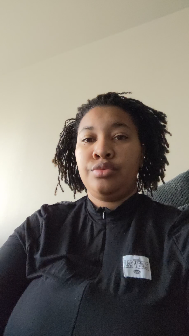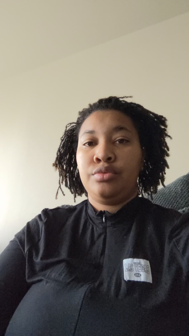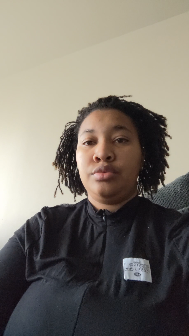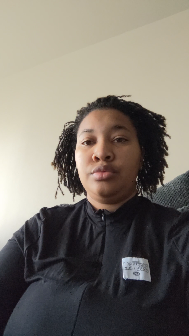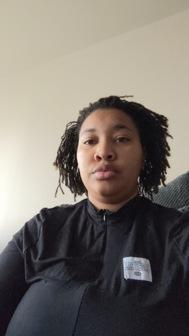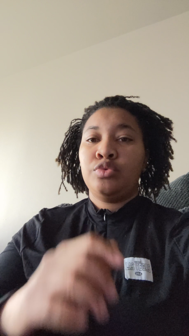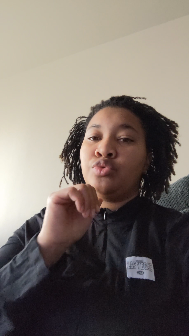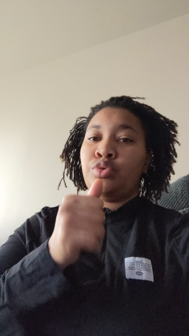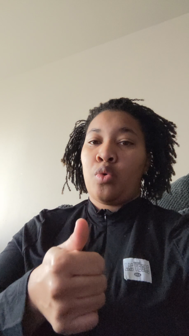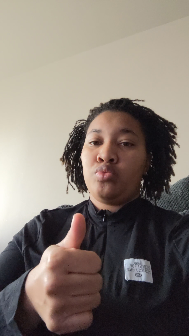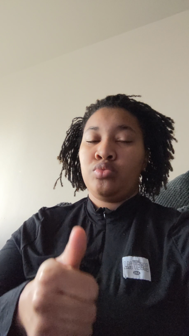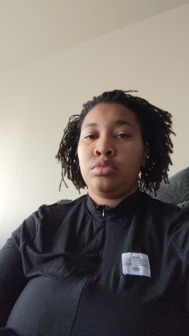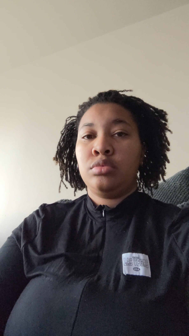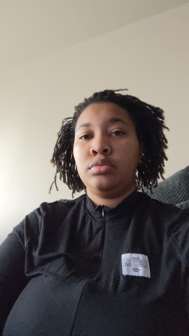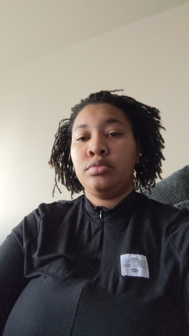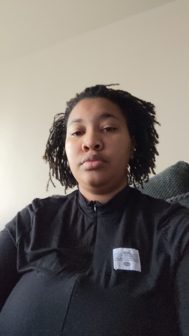don't